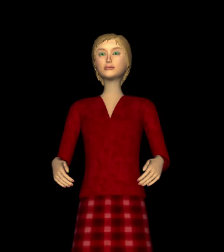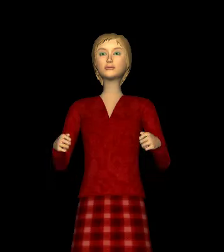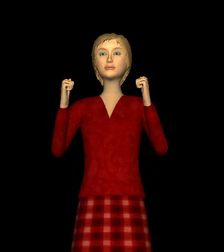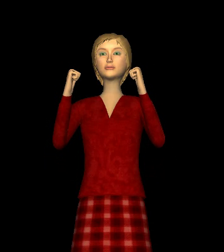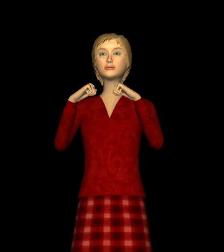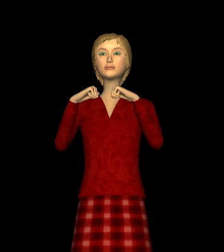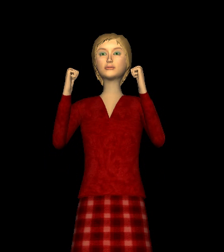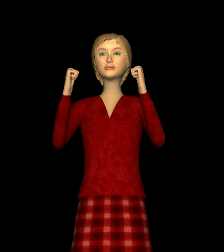حسنا